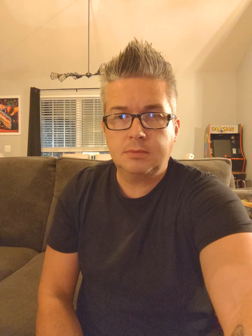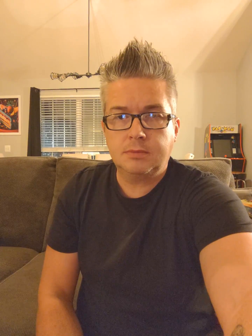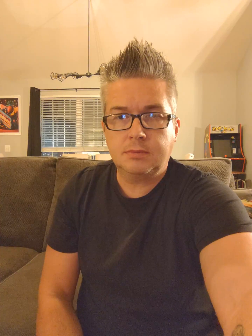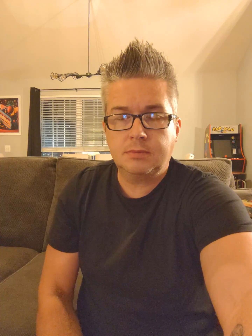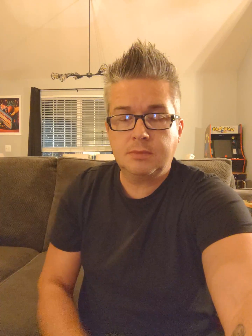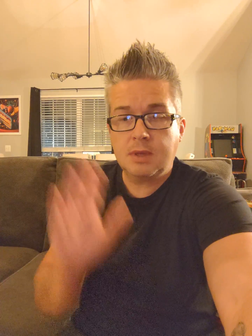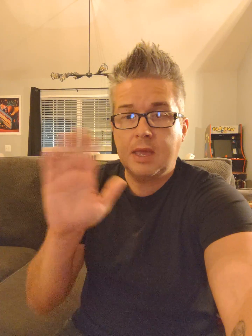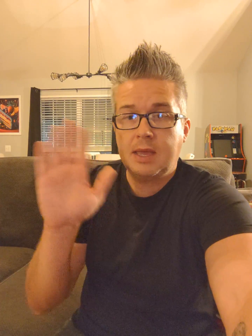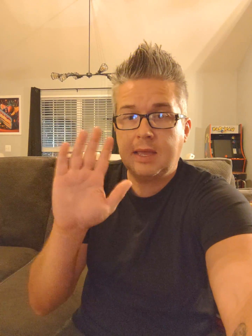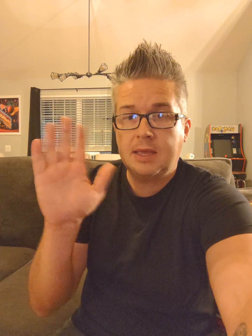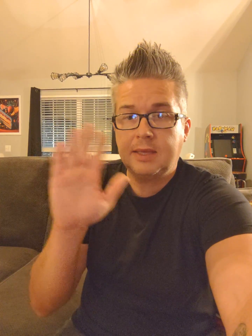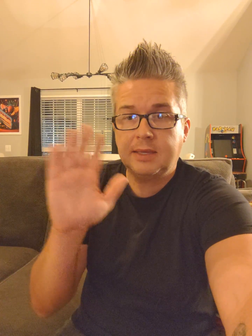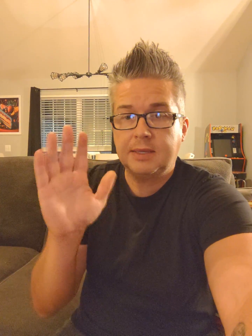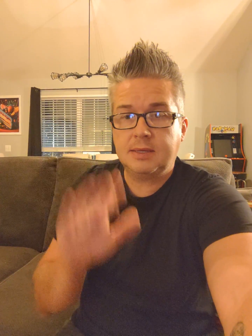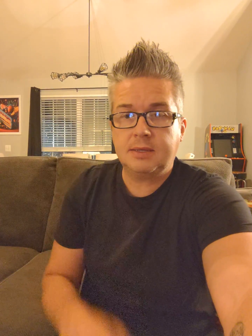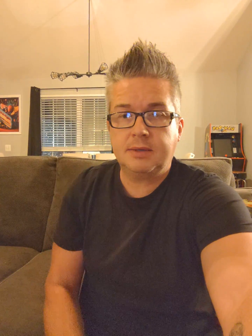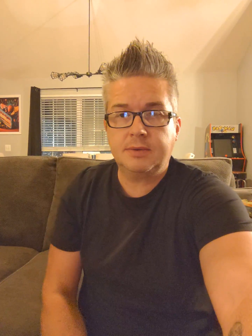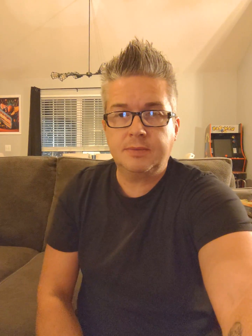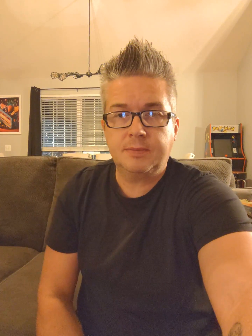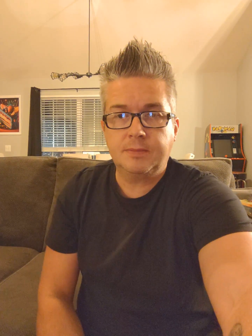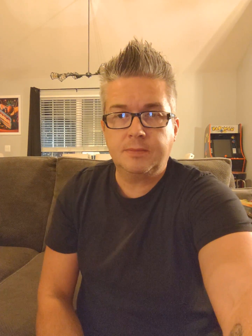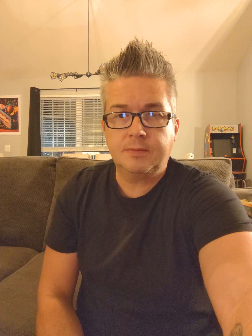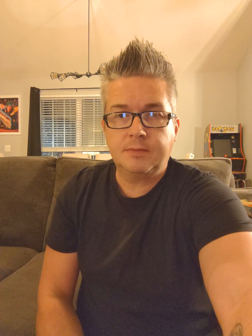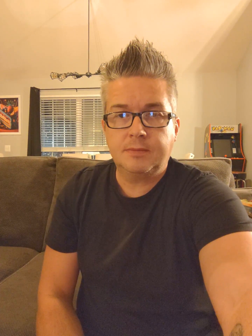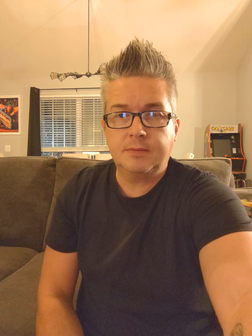hi